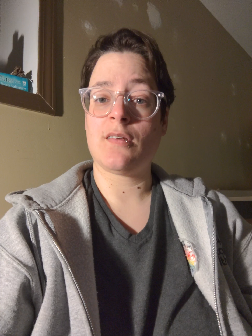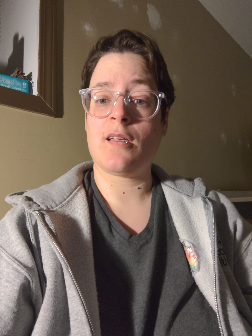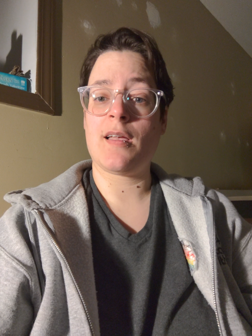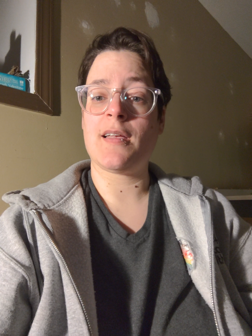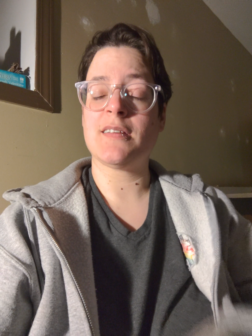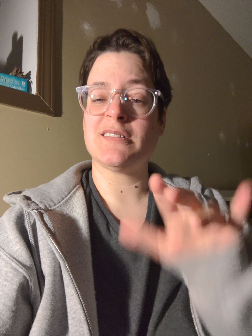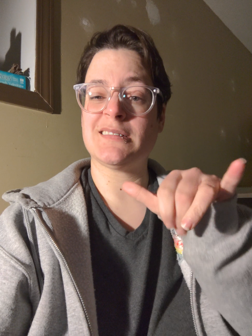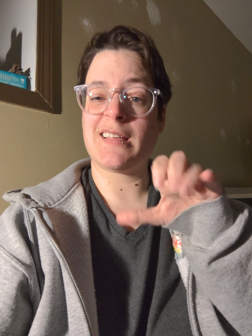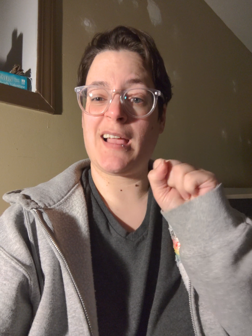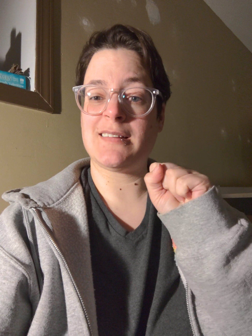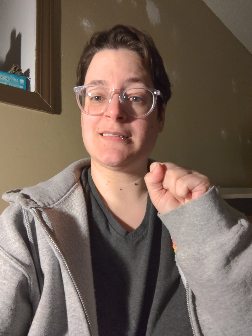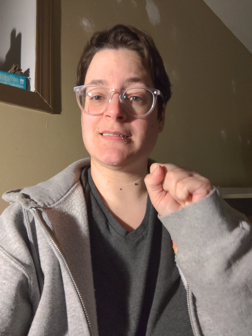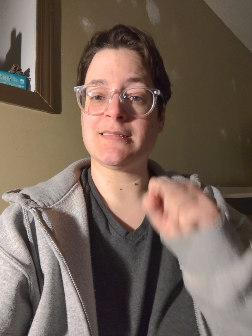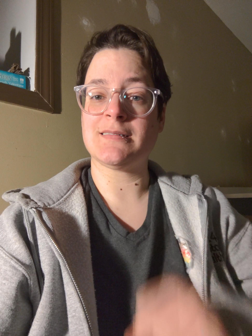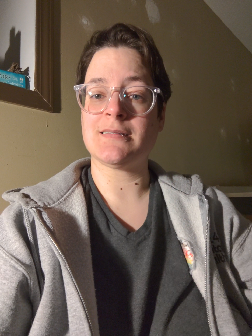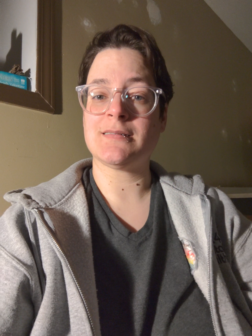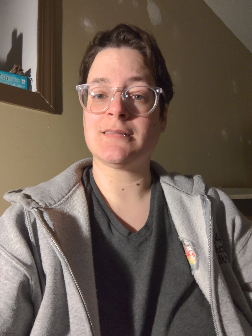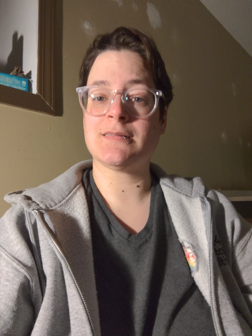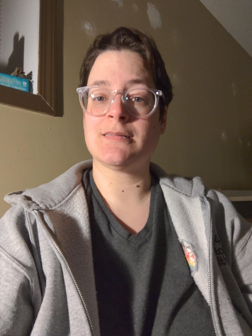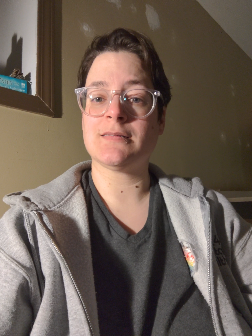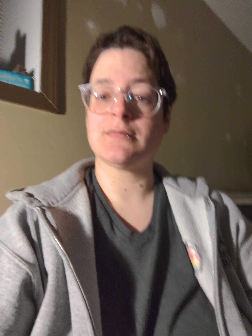yes